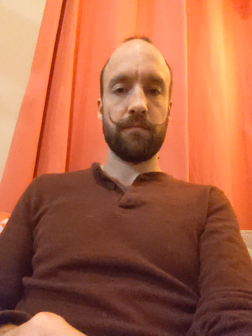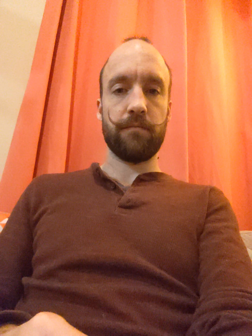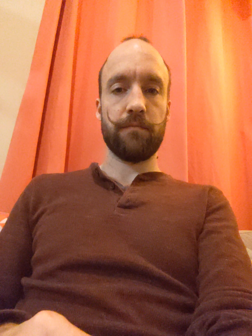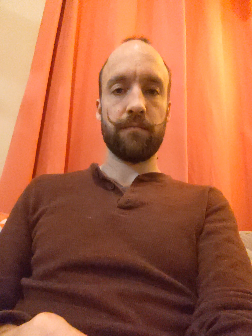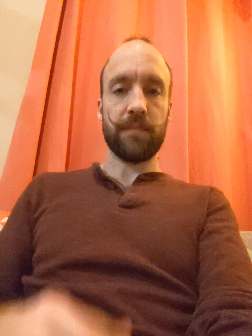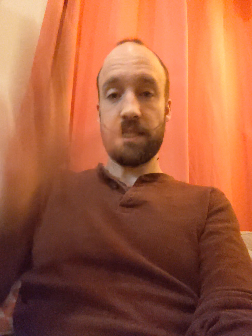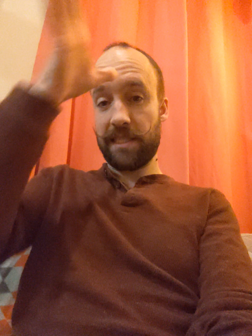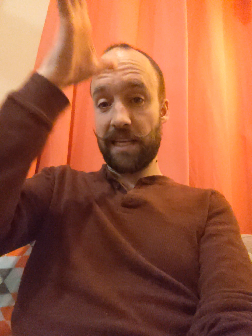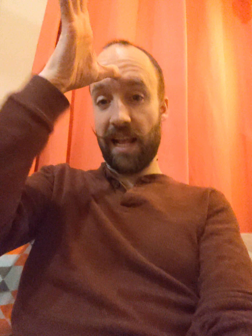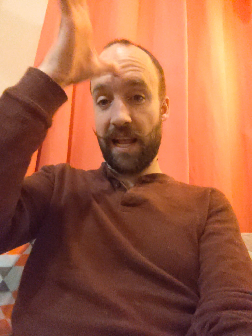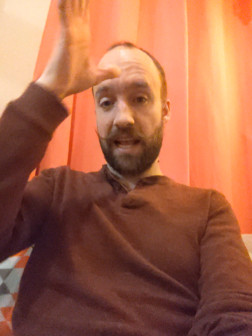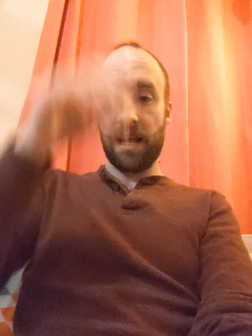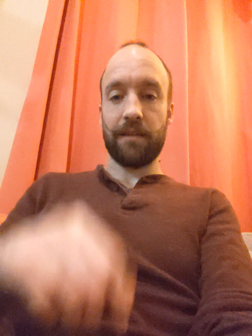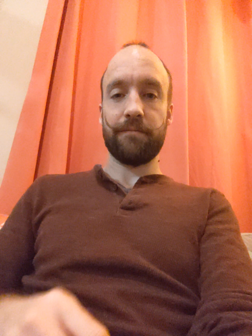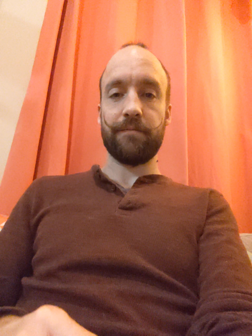dad